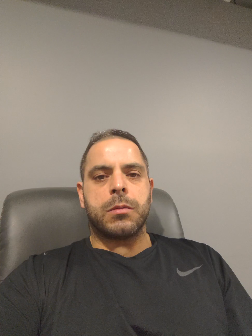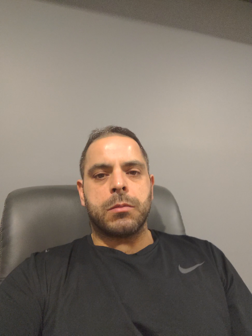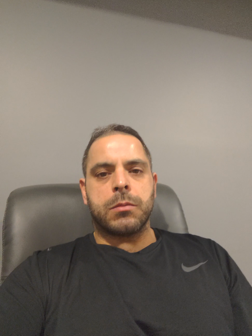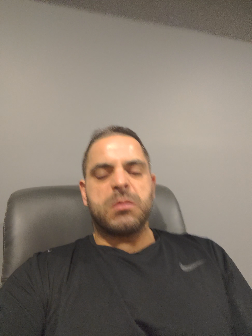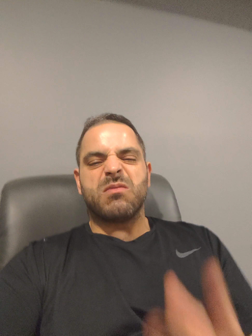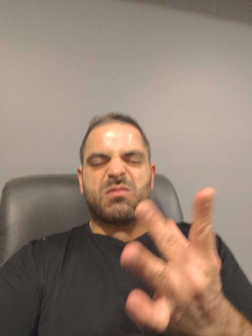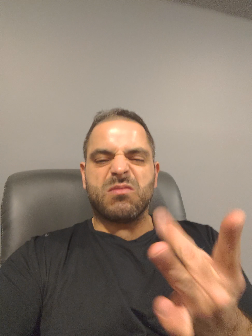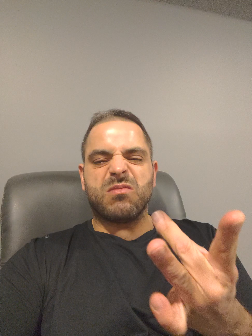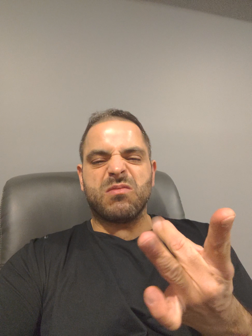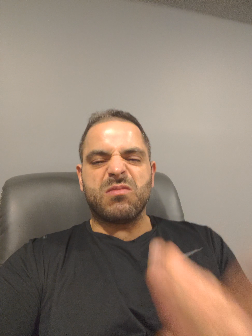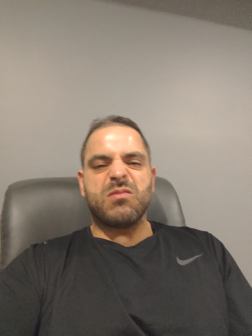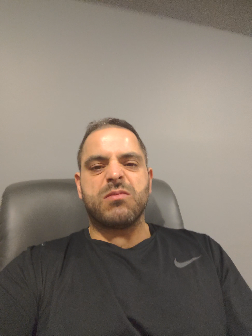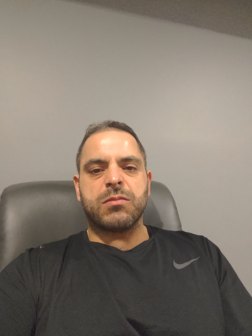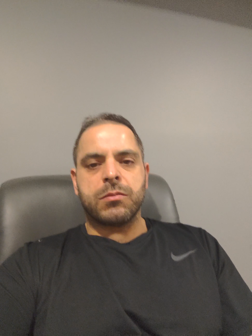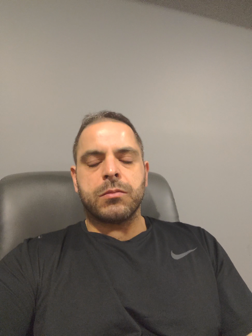sticky